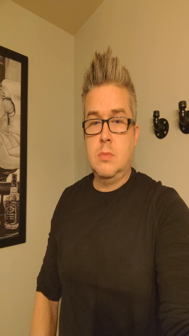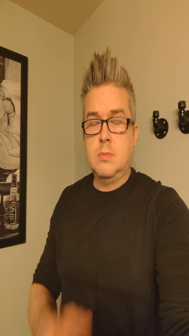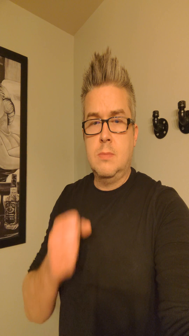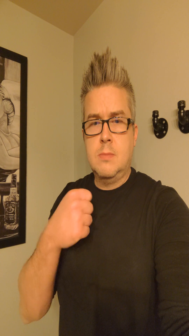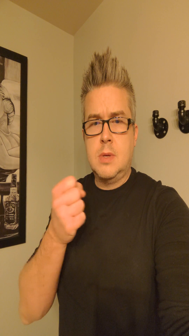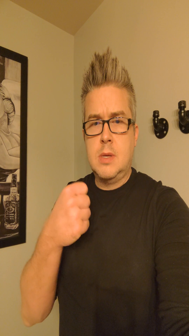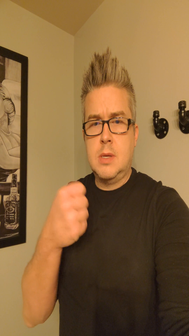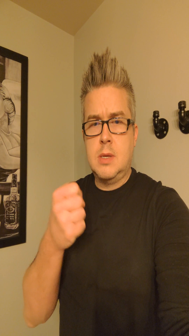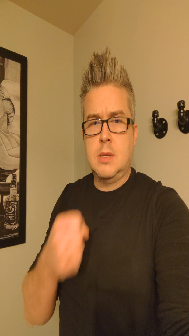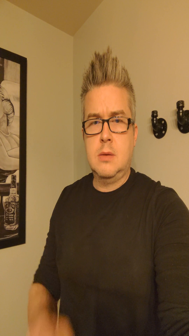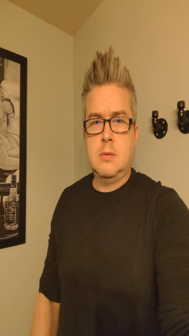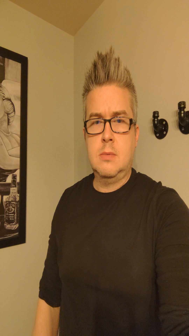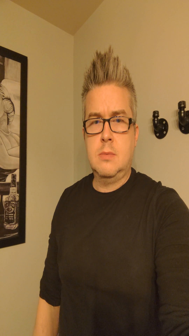make